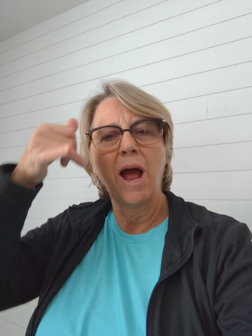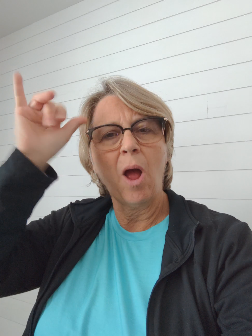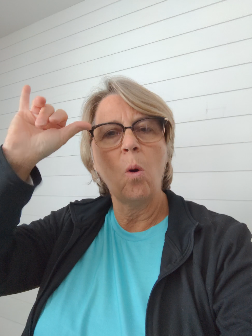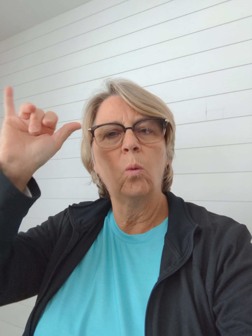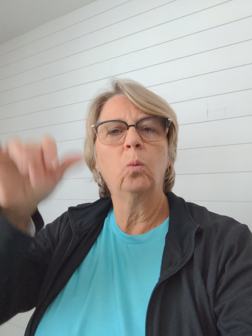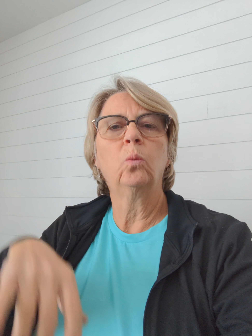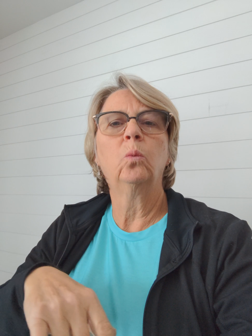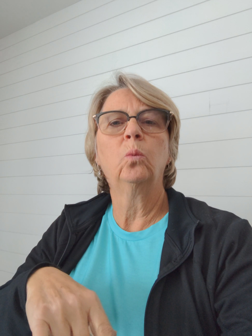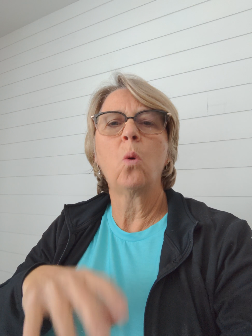cow